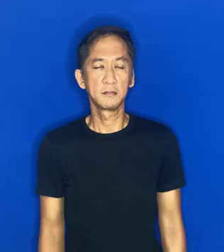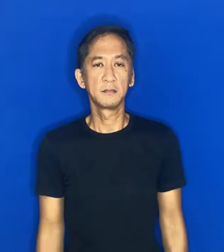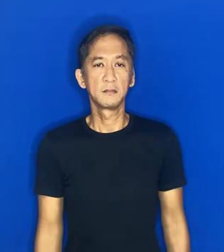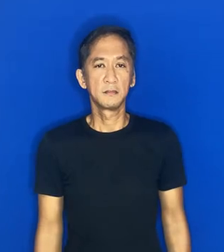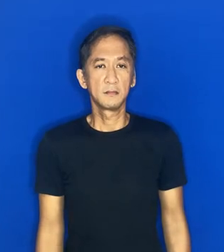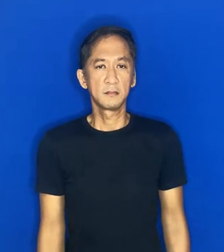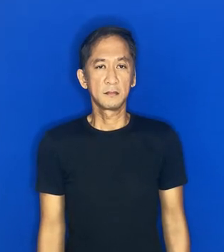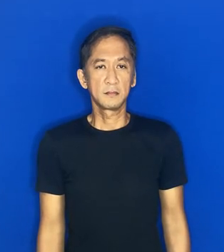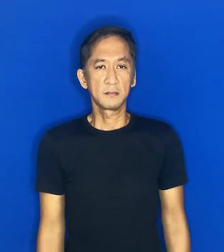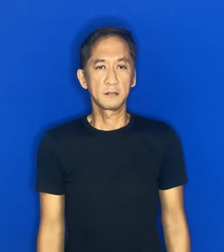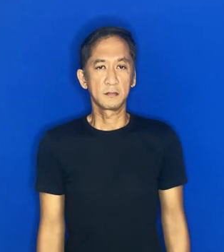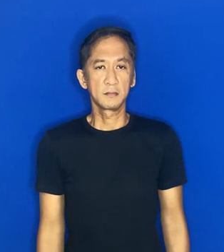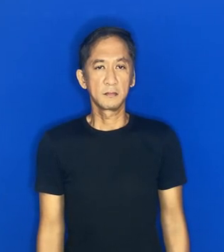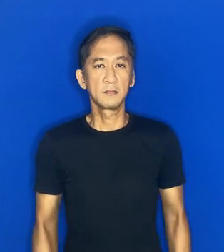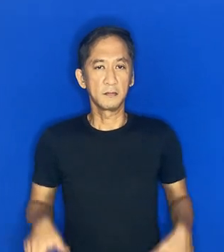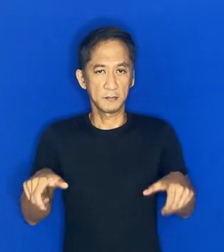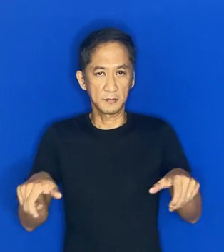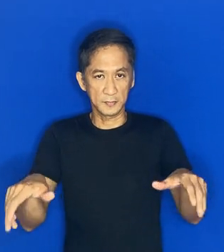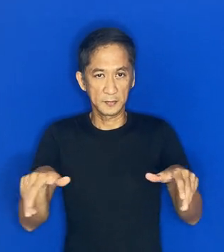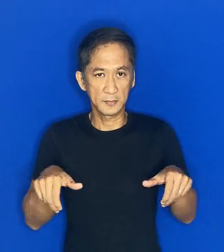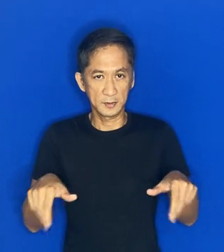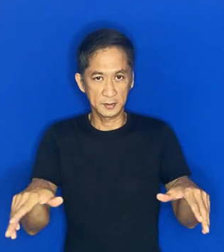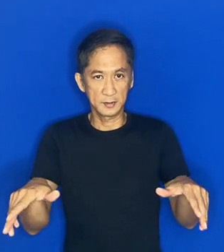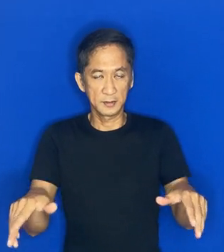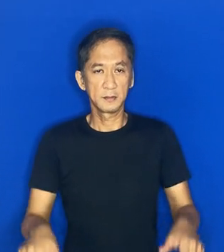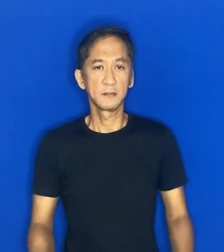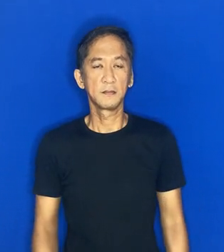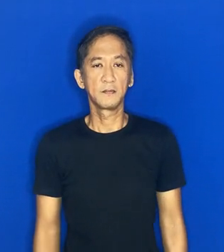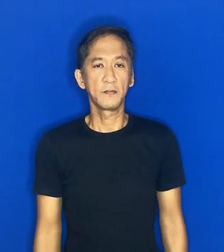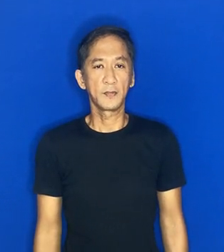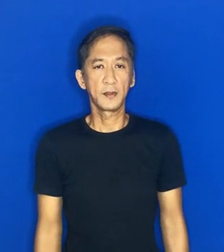weelchair person